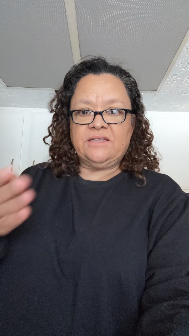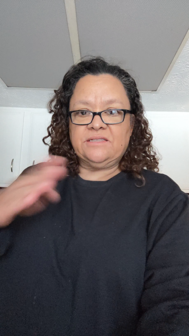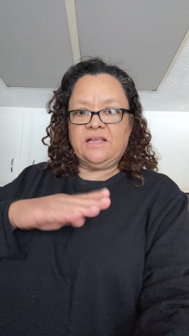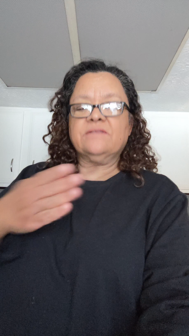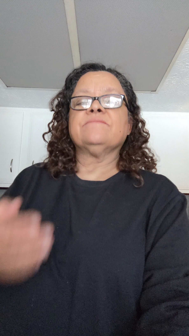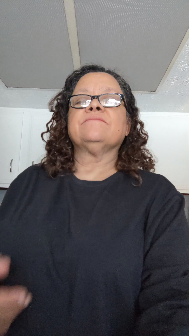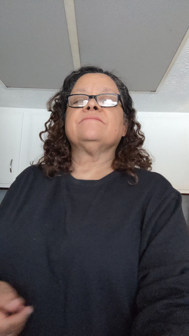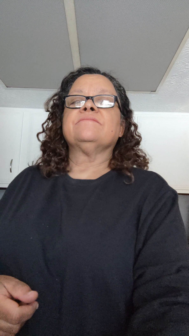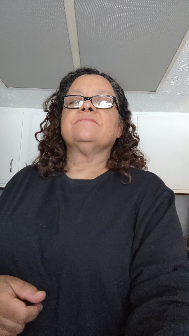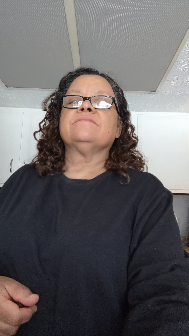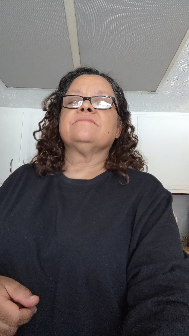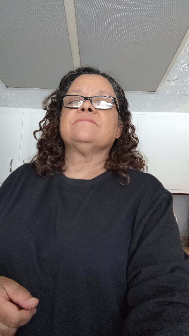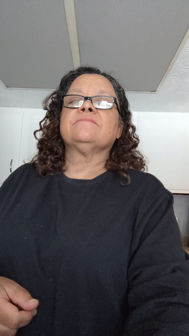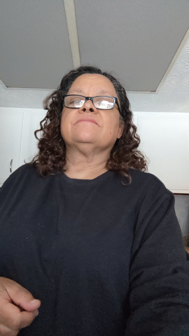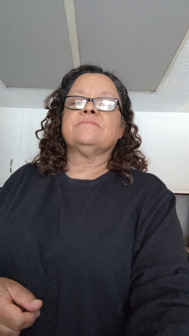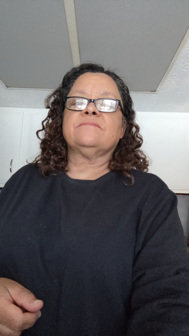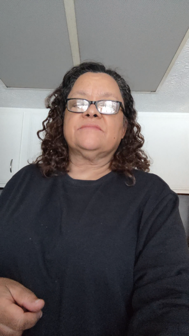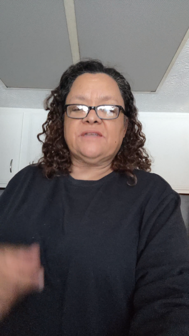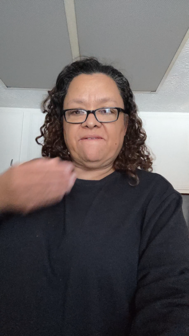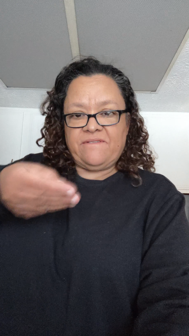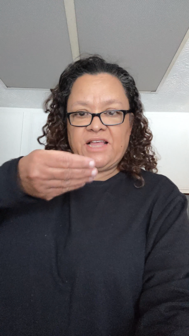feed